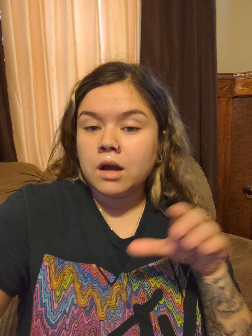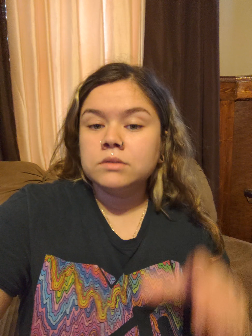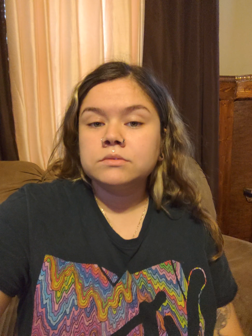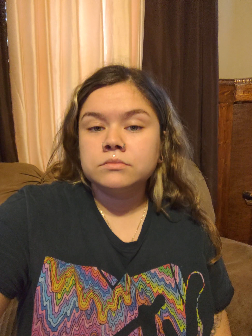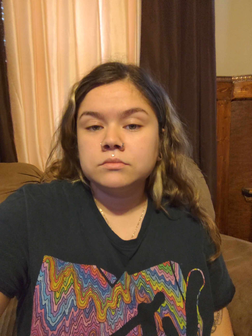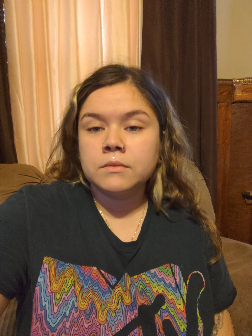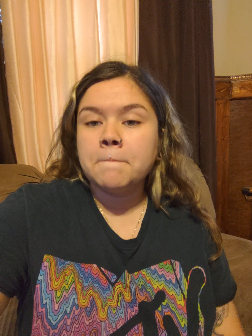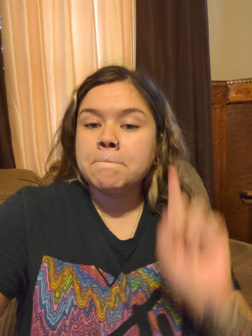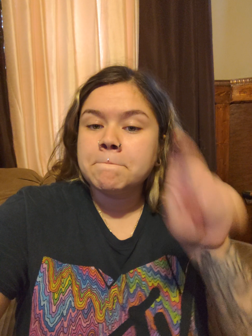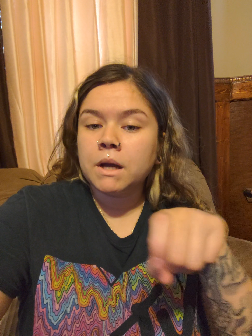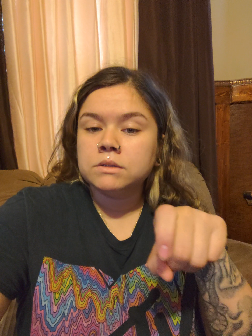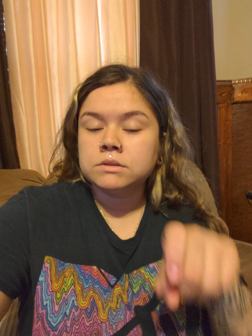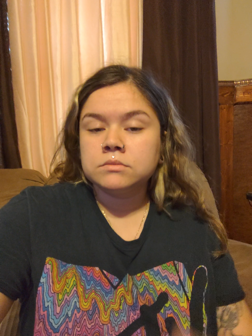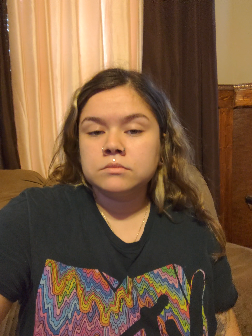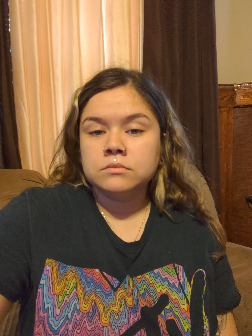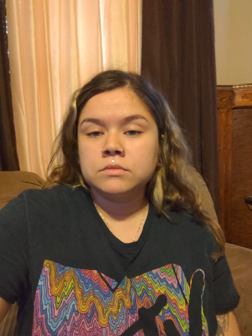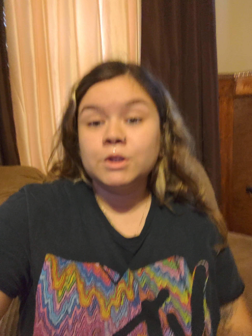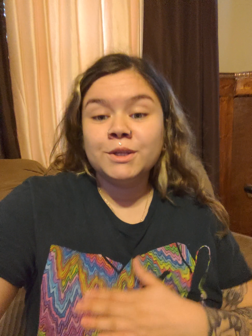must